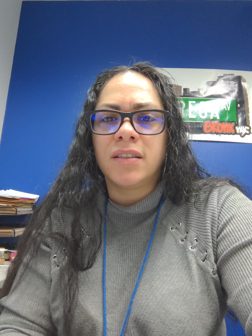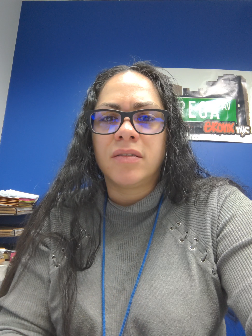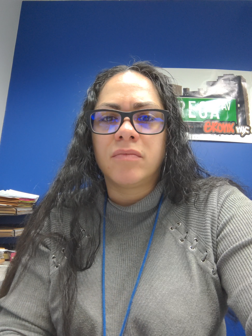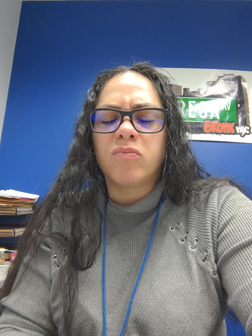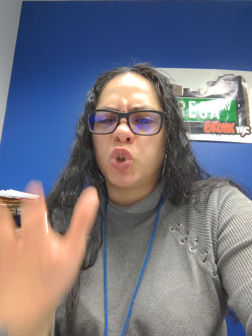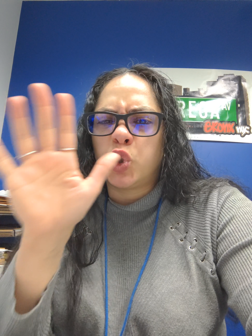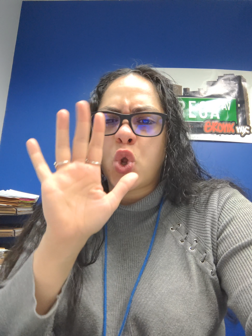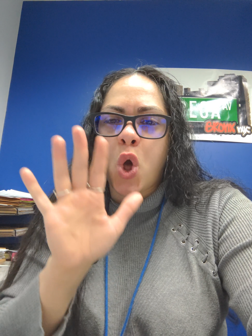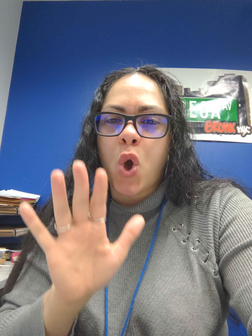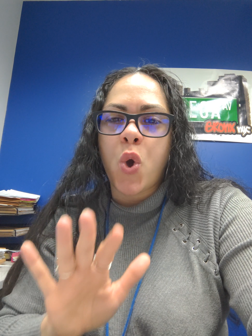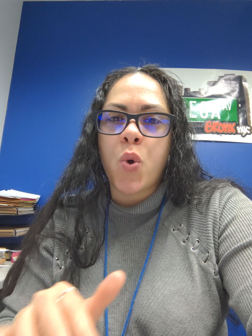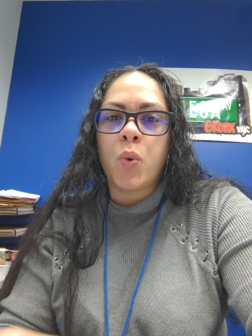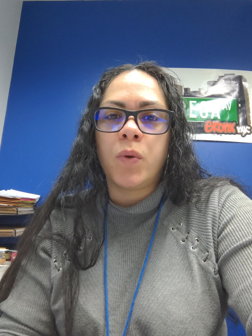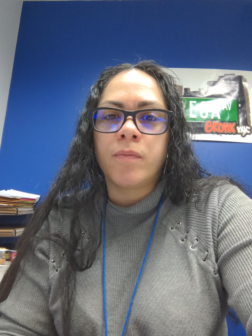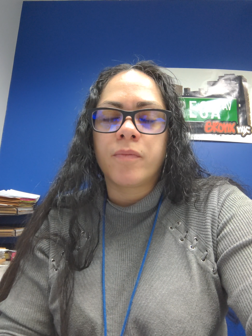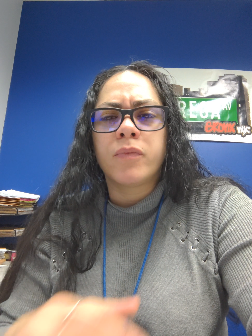snow